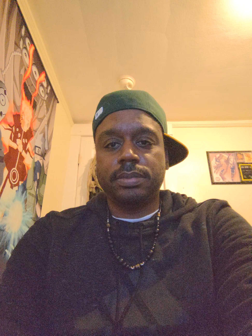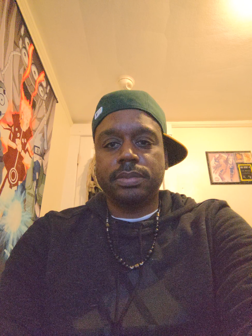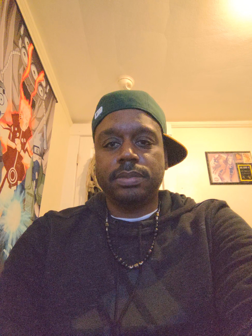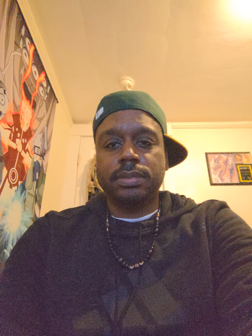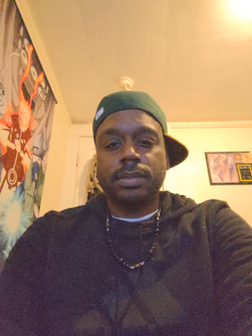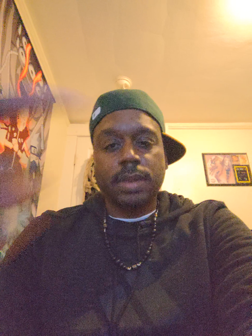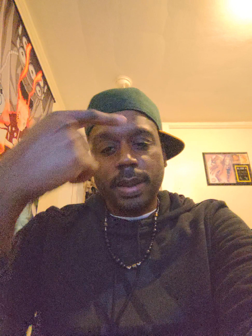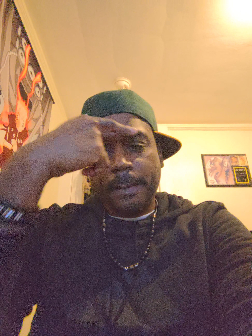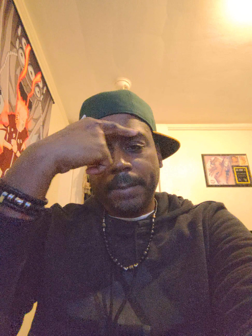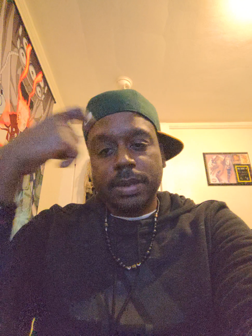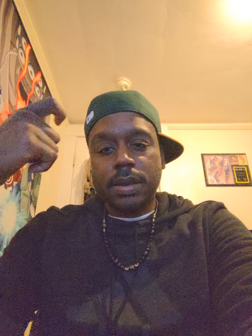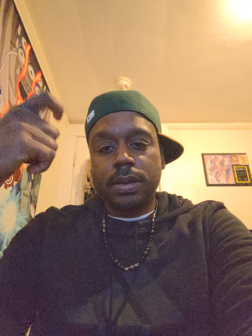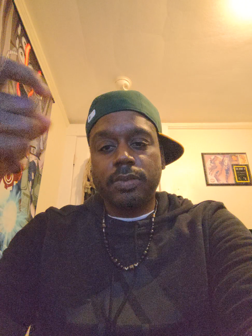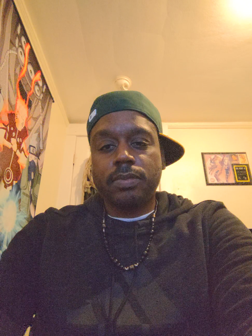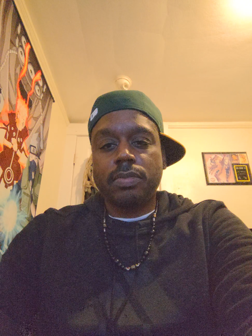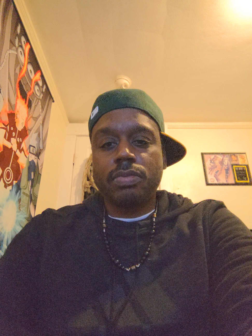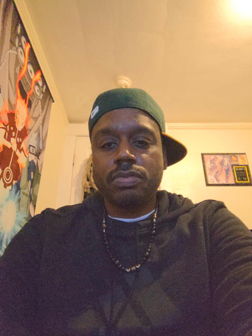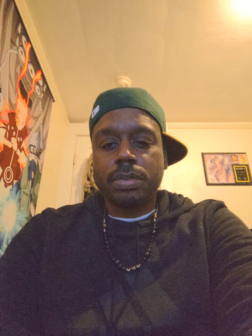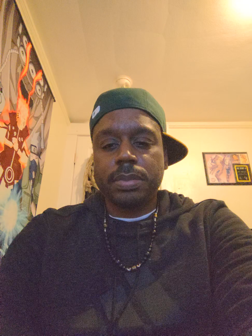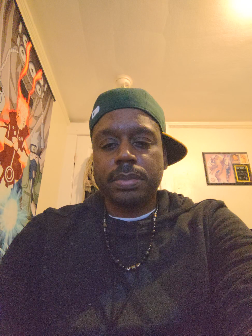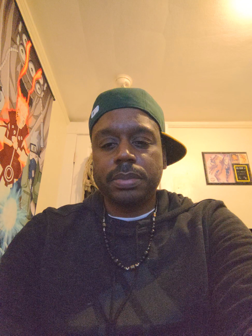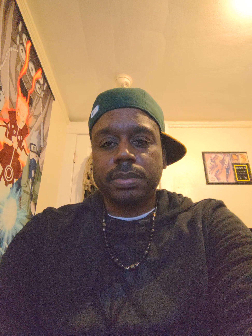because